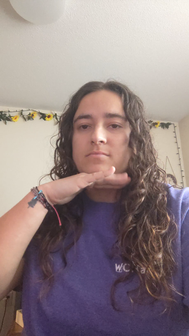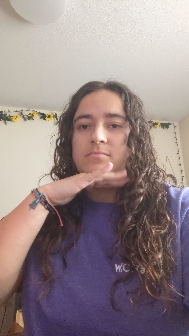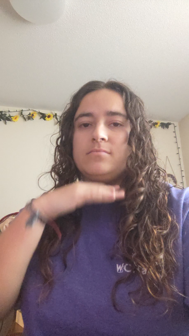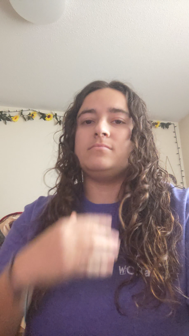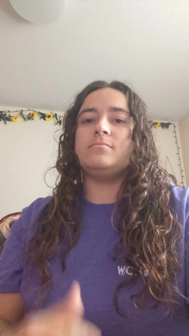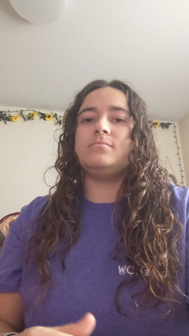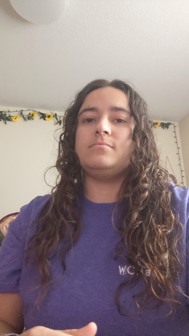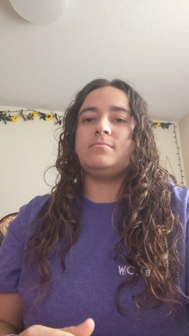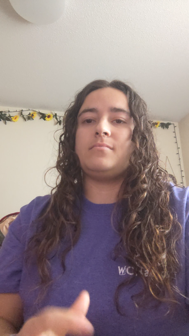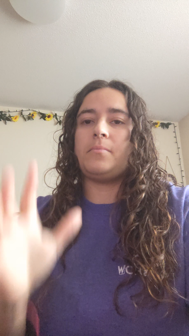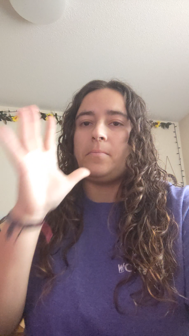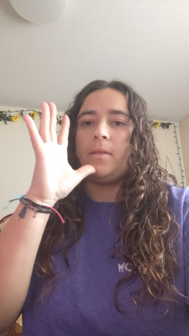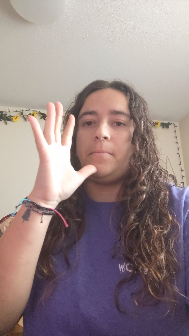mommy